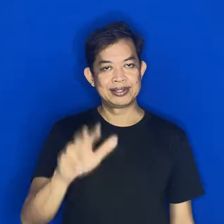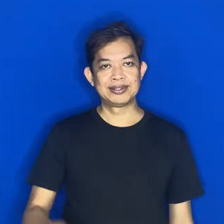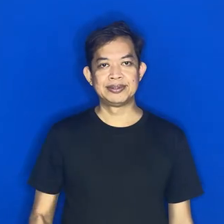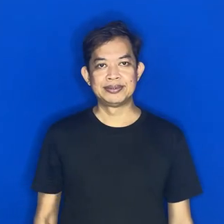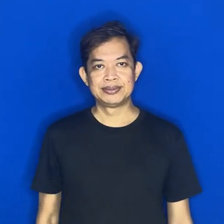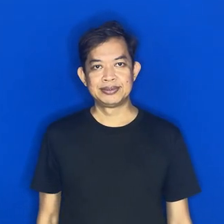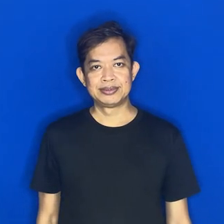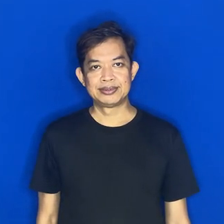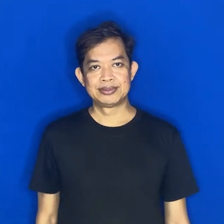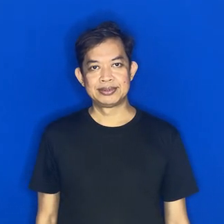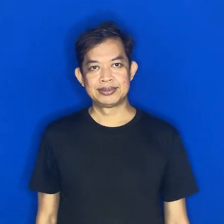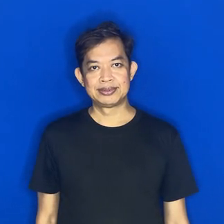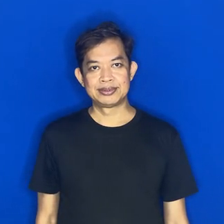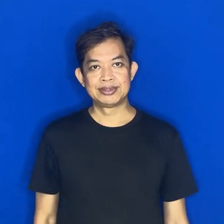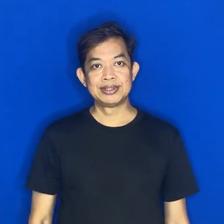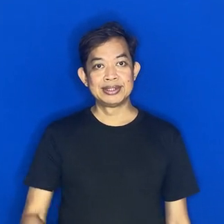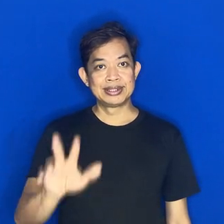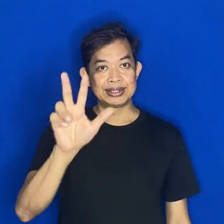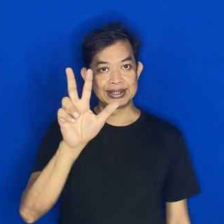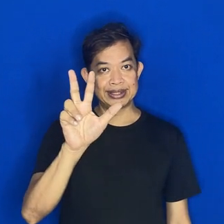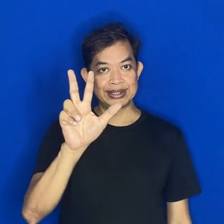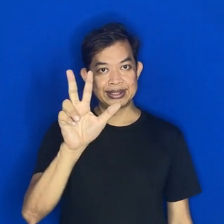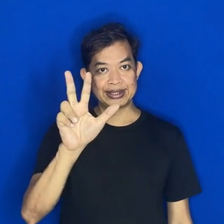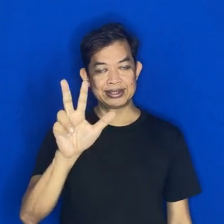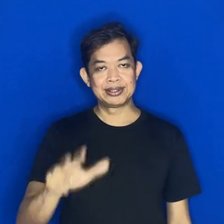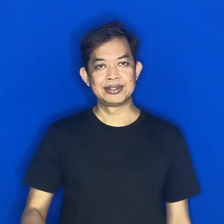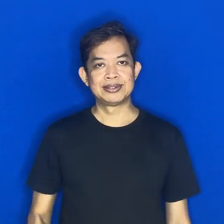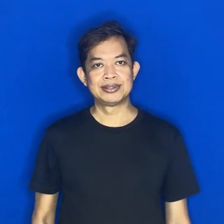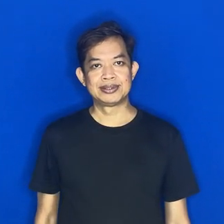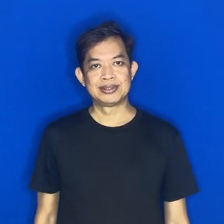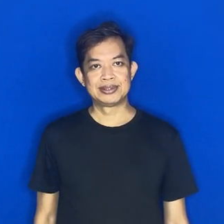three